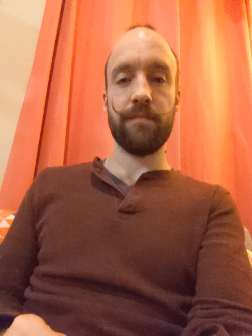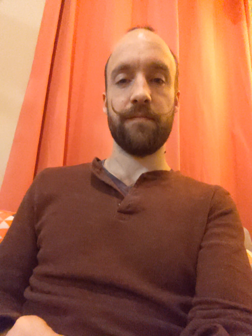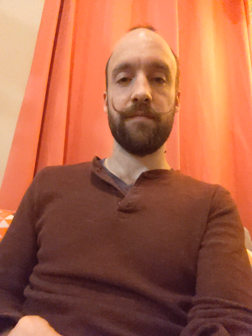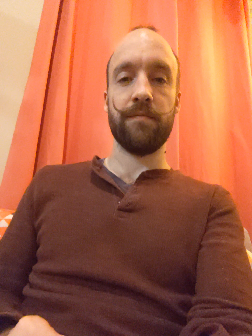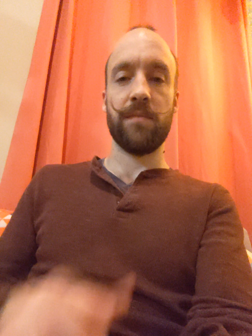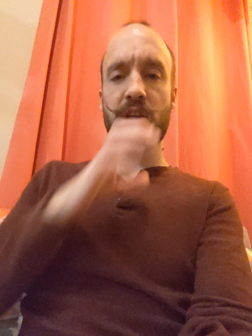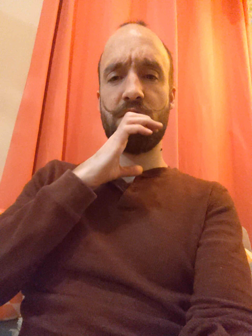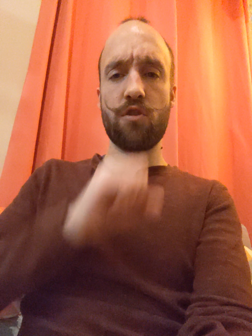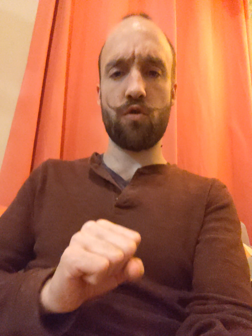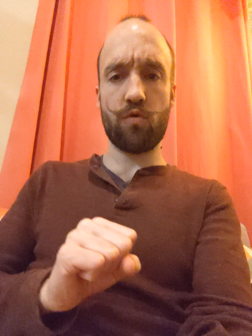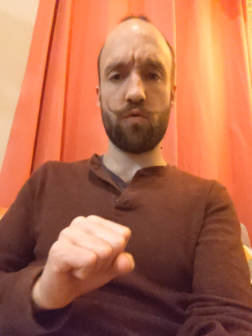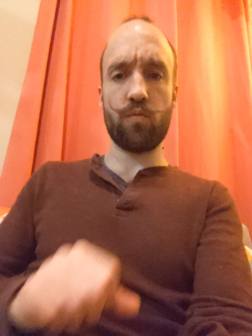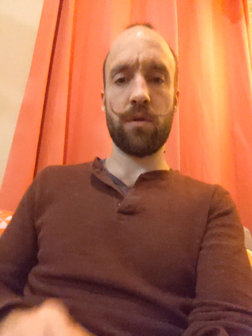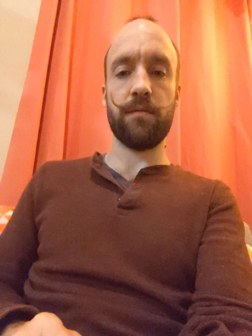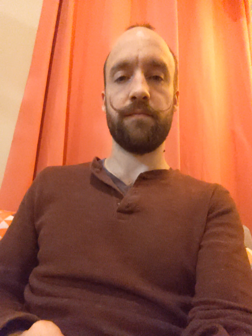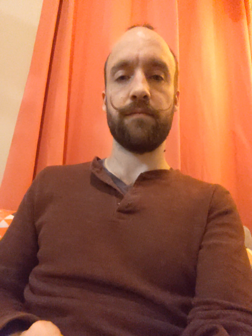old